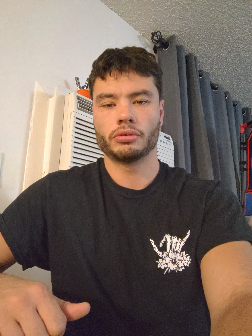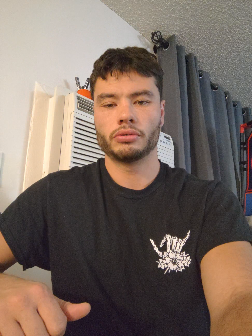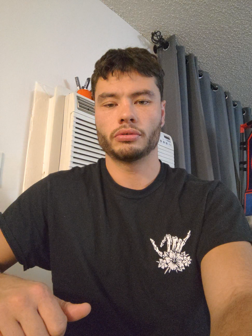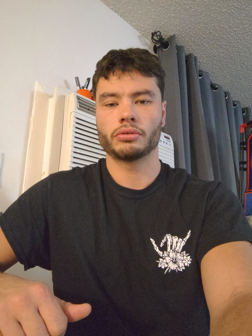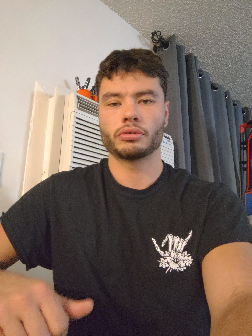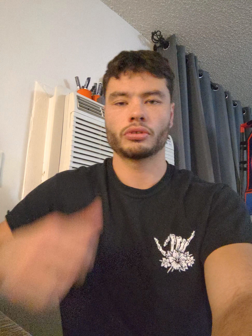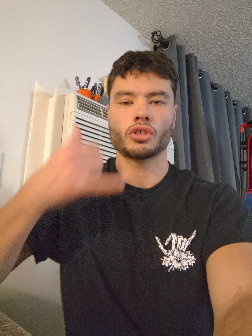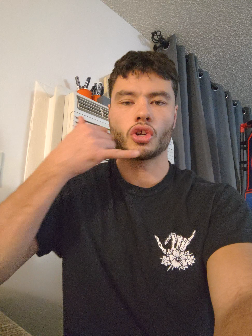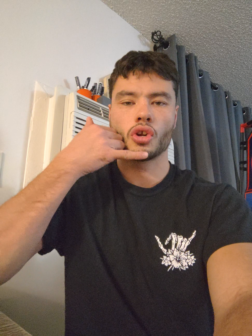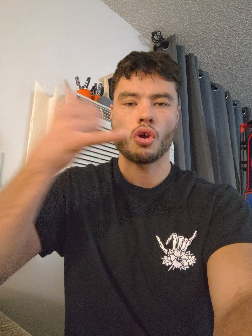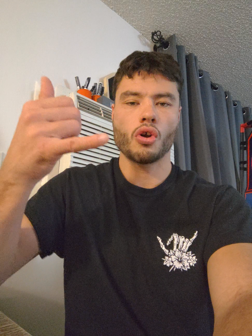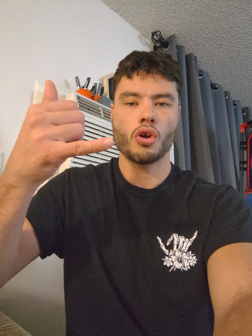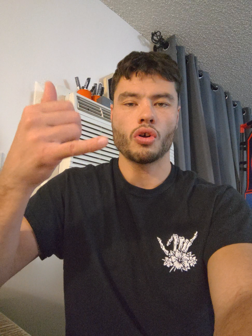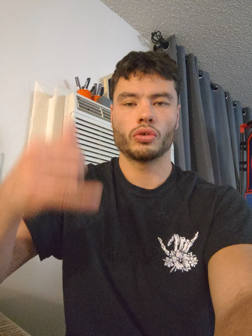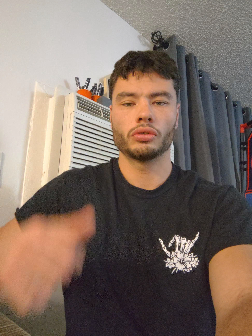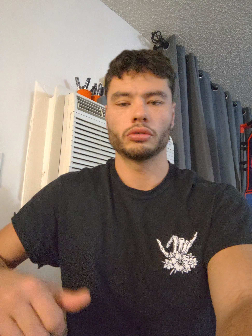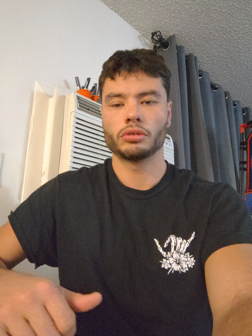call on the phone